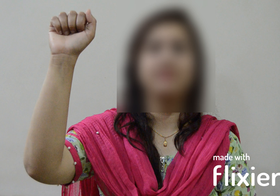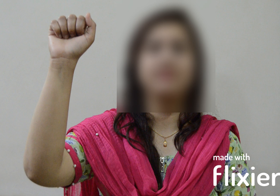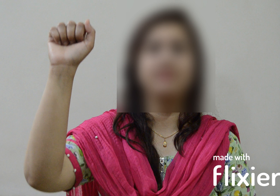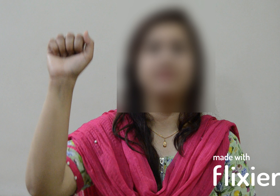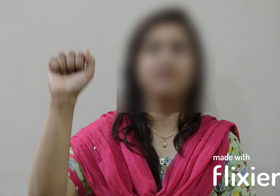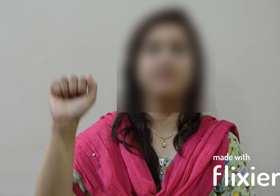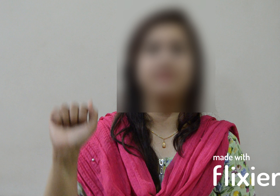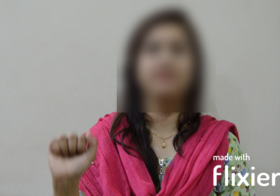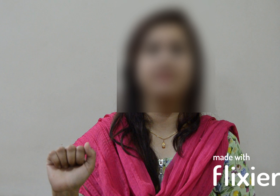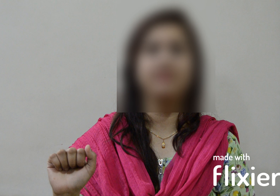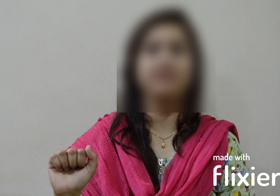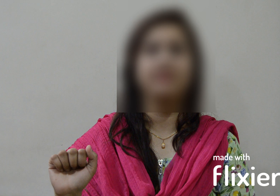آ